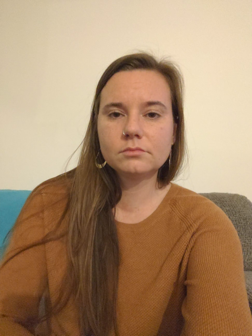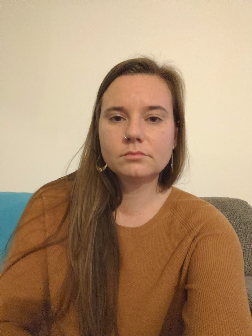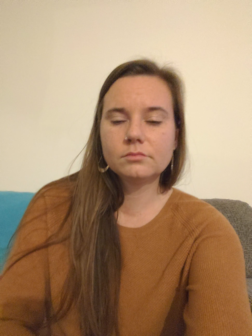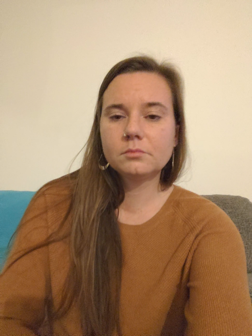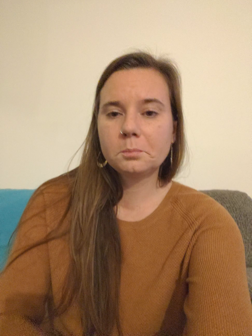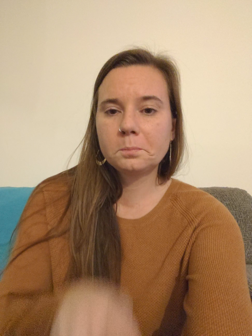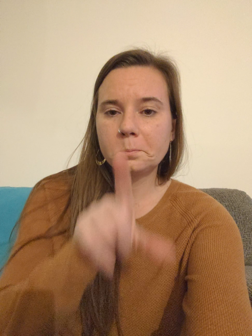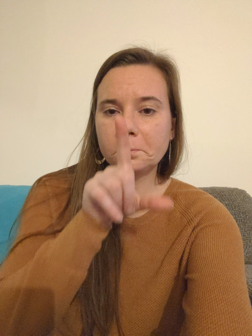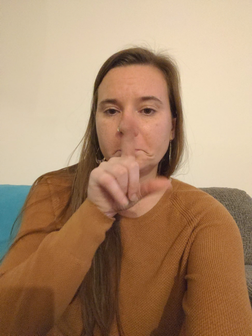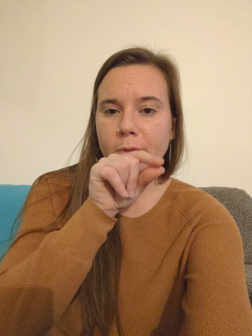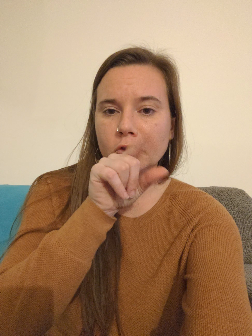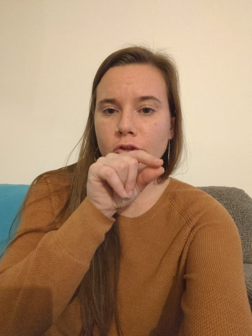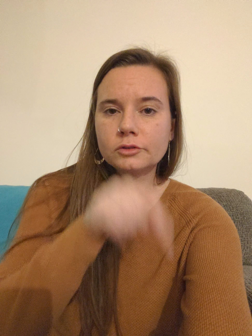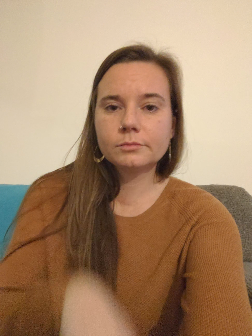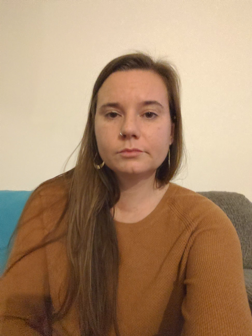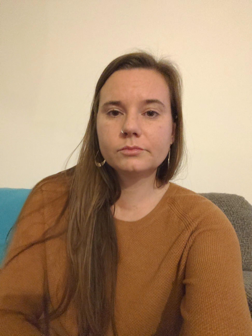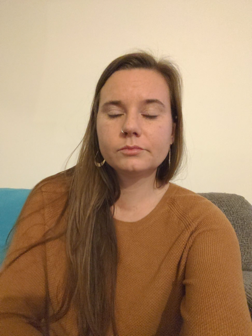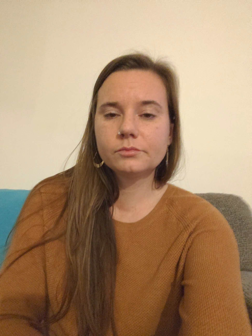bird